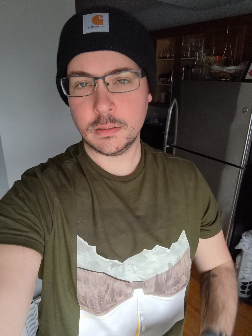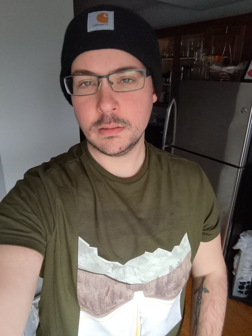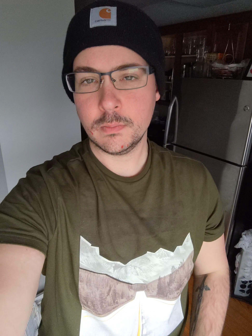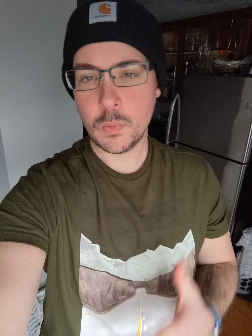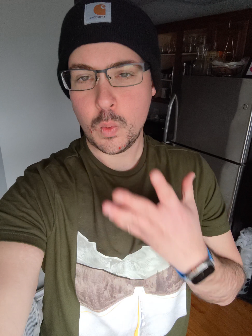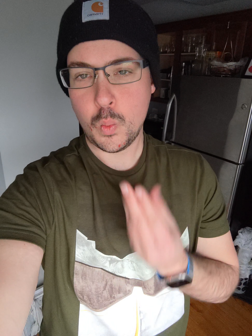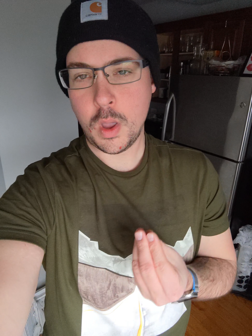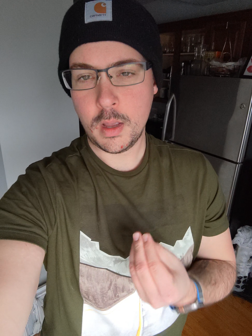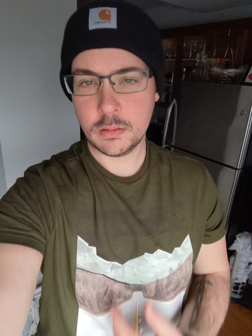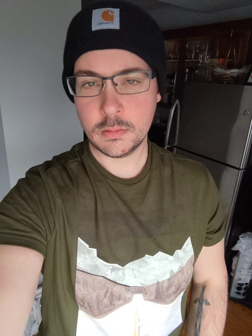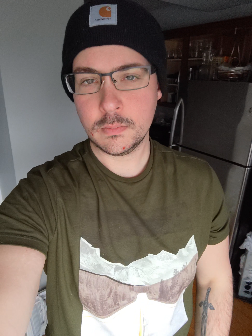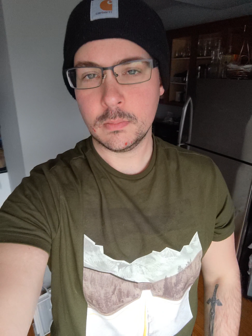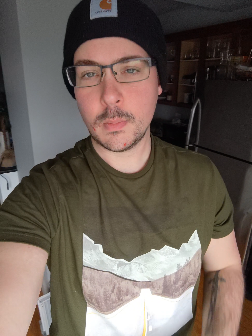wet